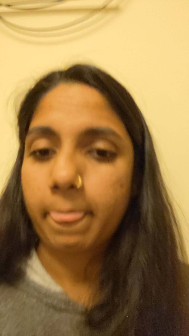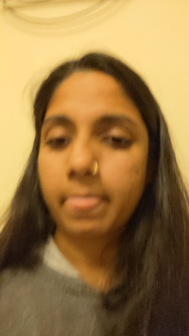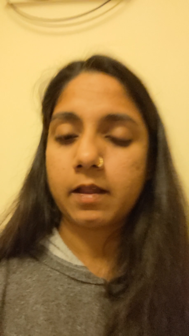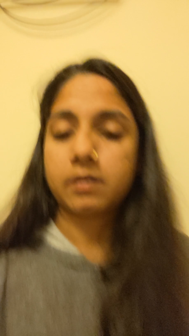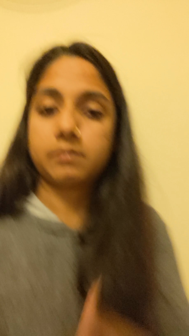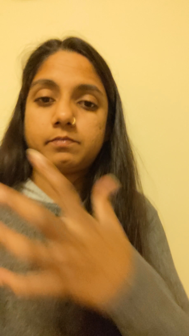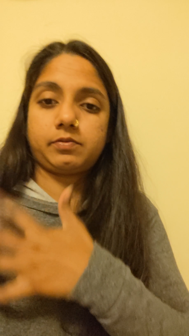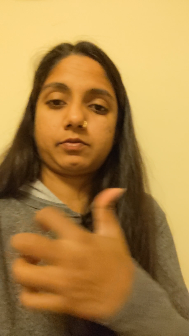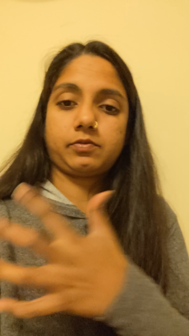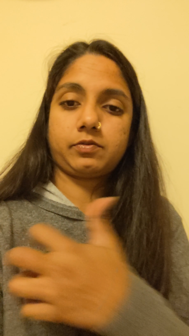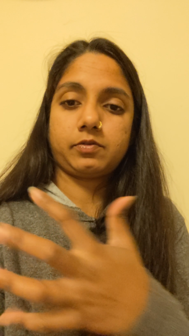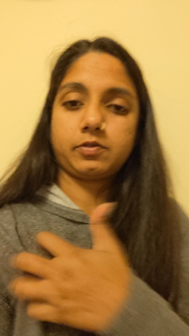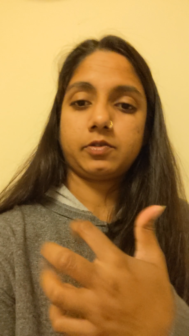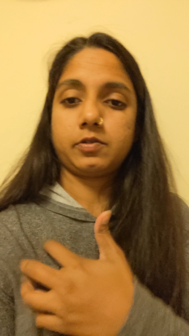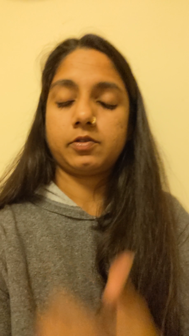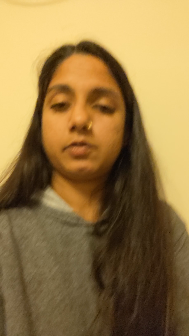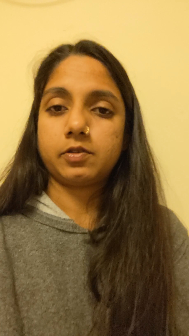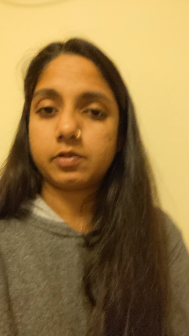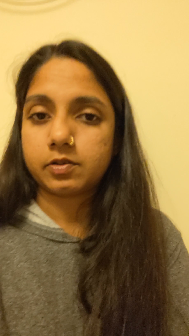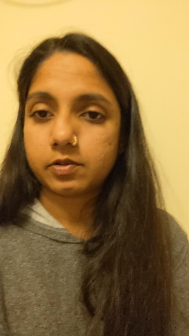bear